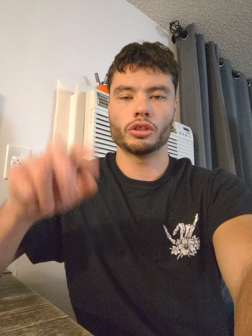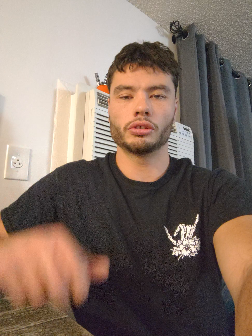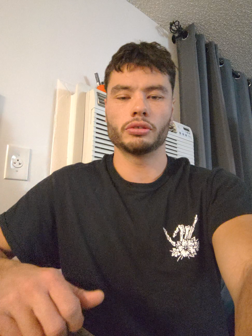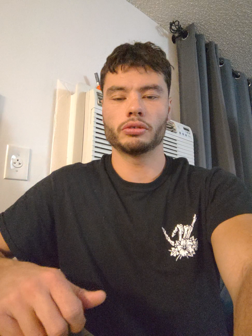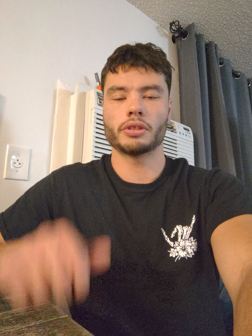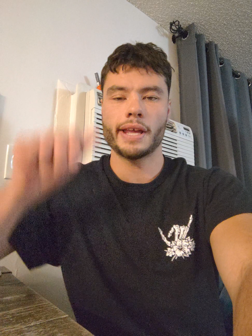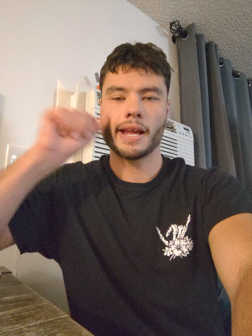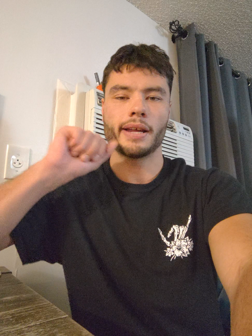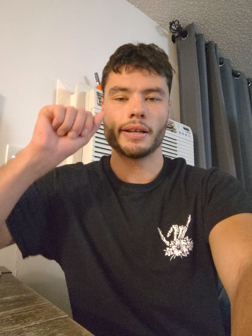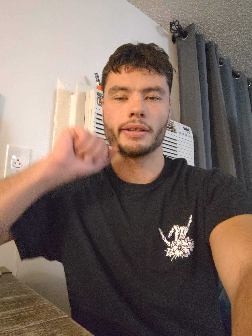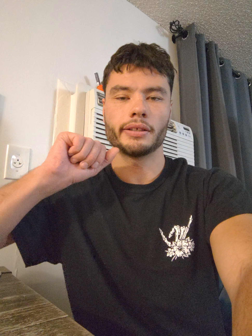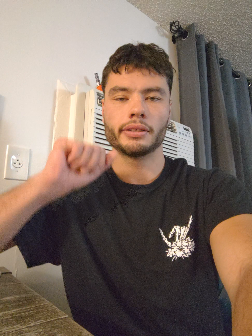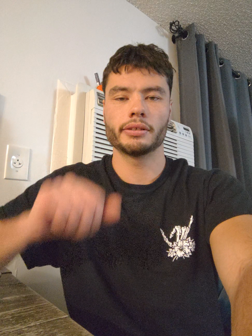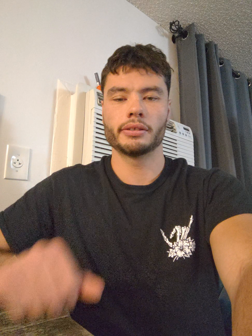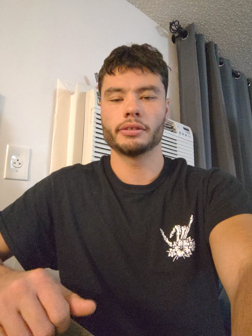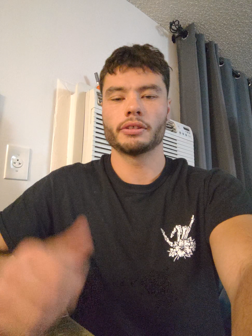aunt